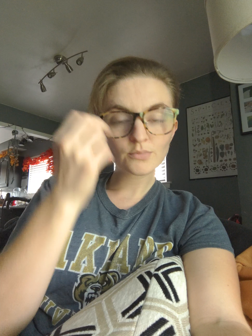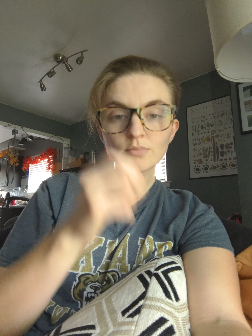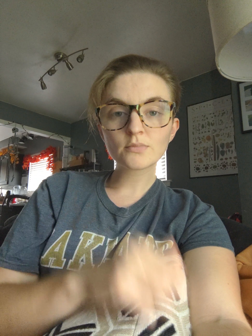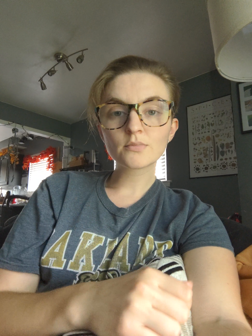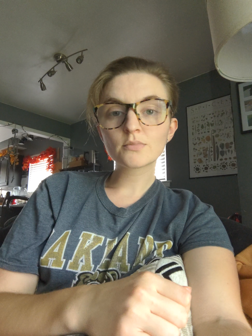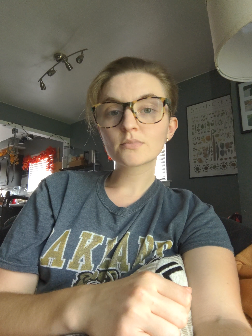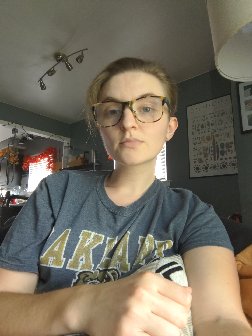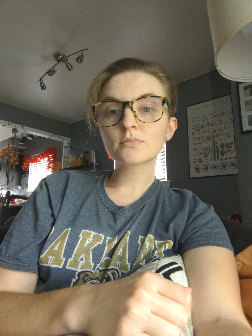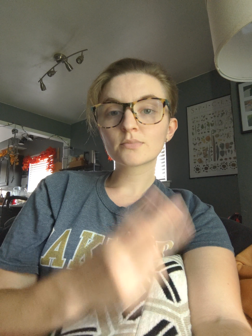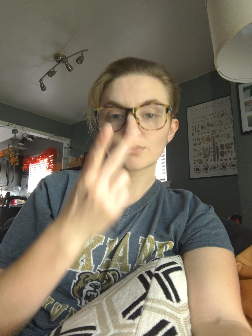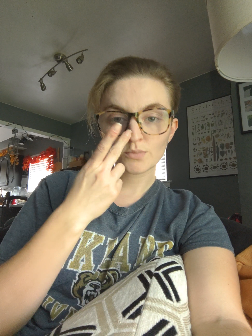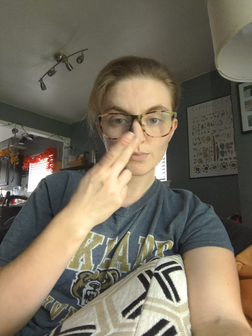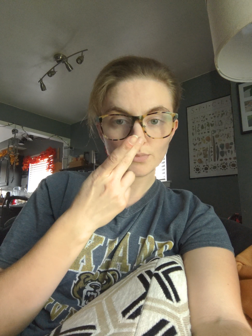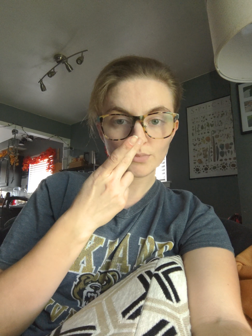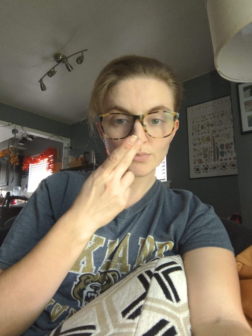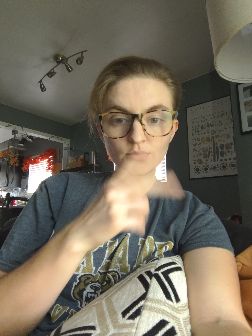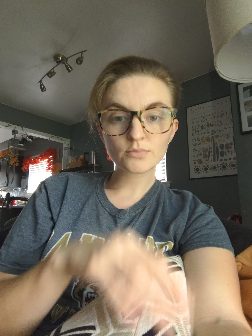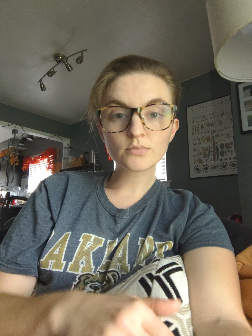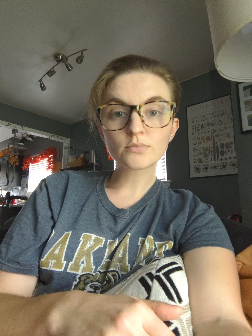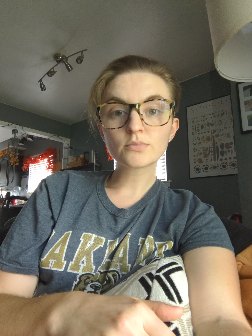penis